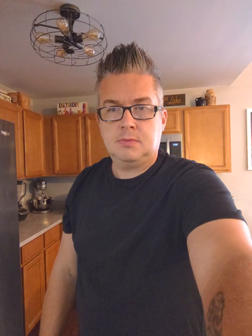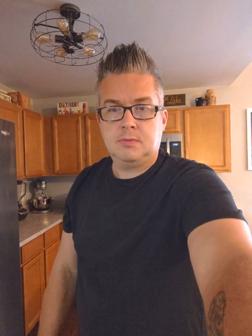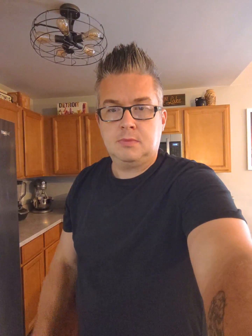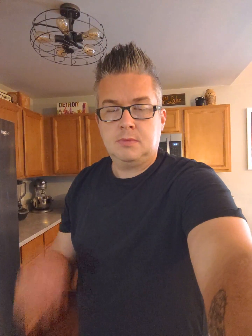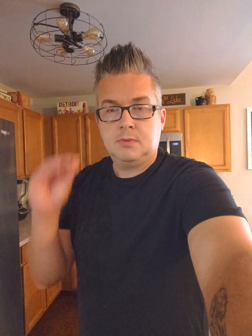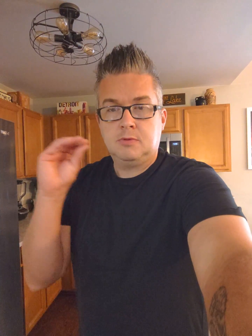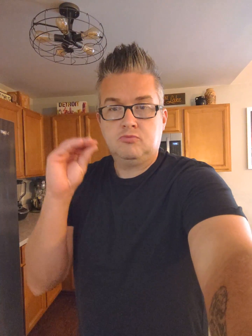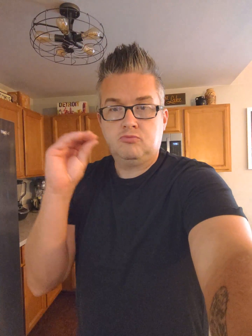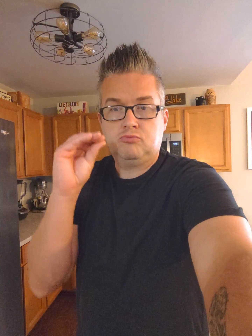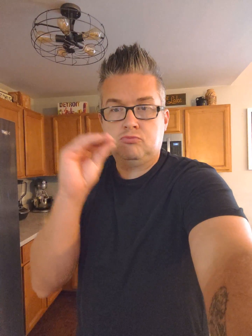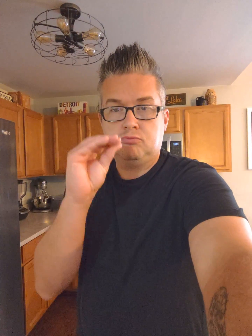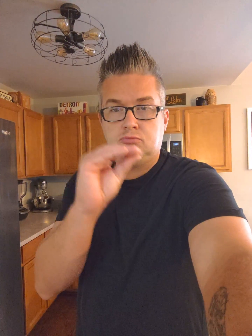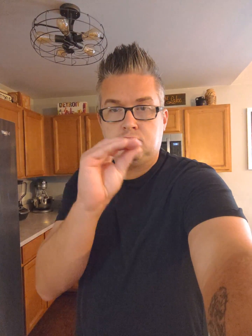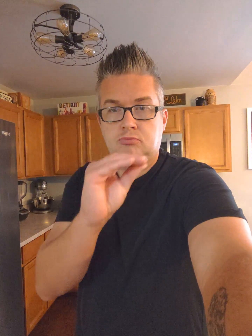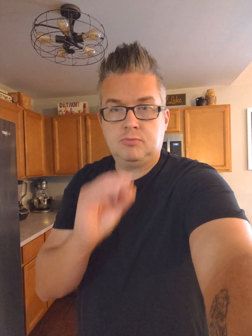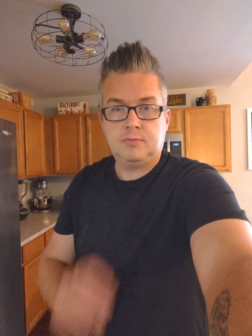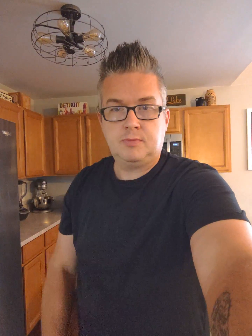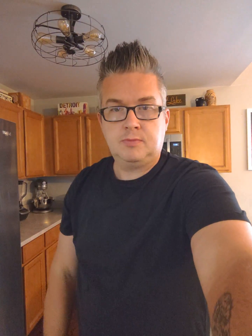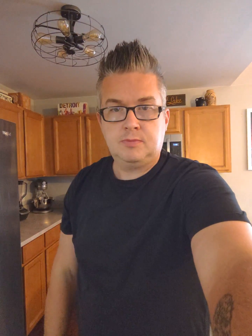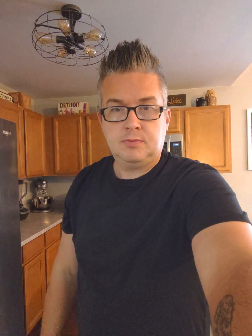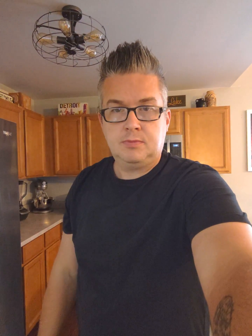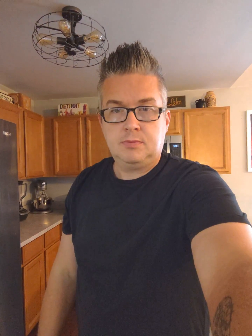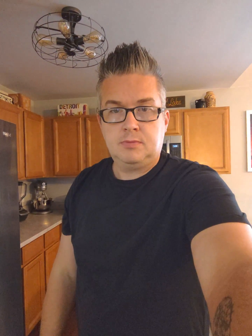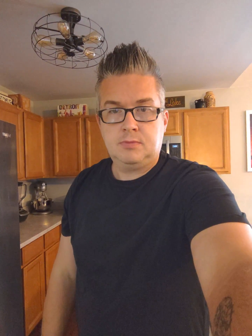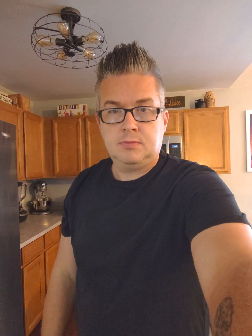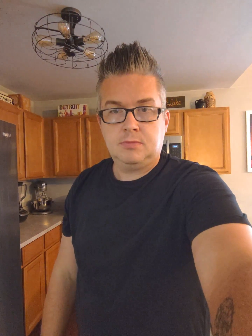dinosaur